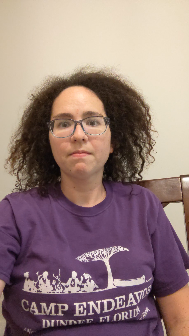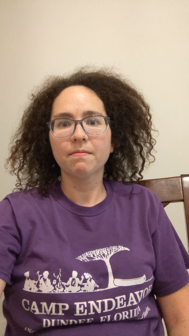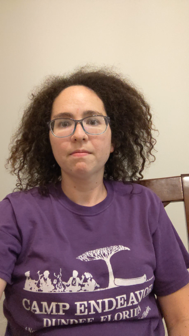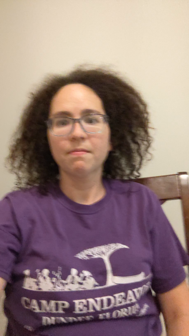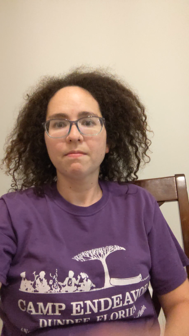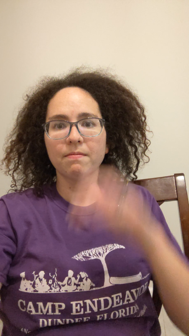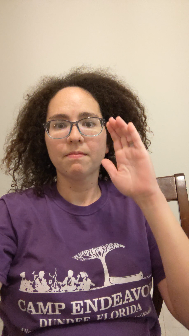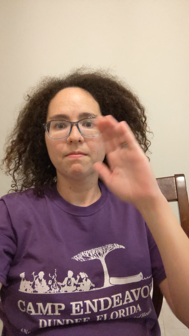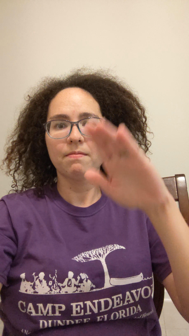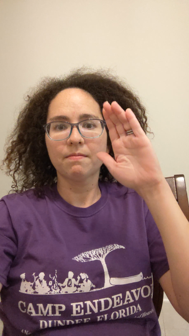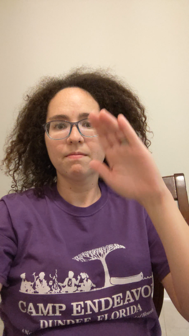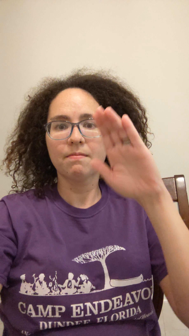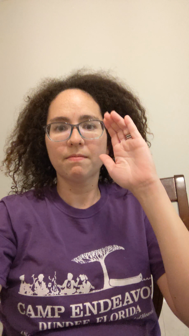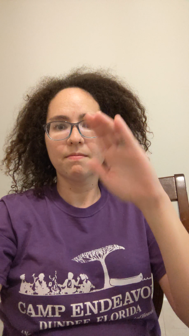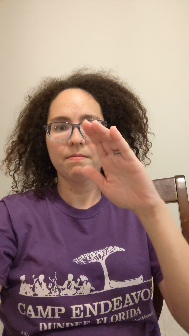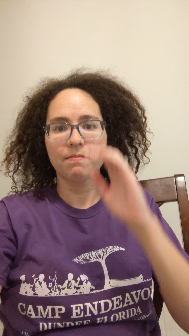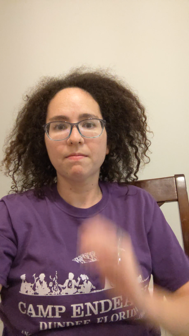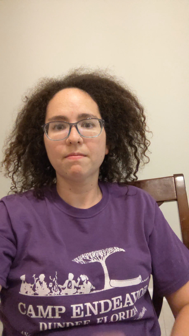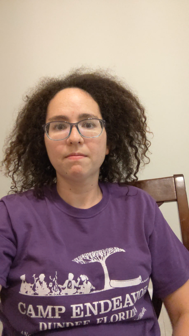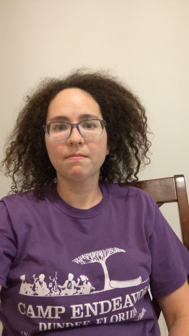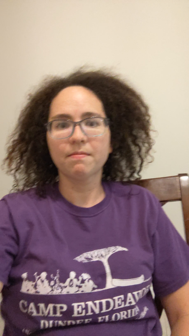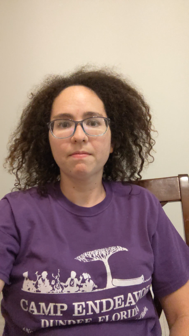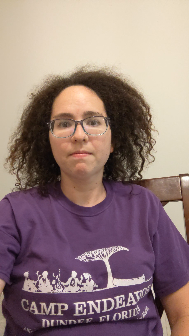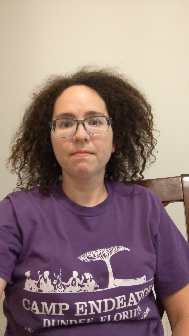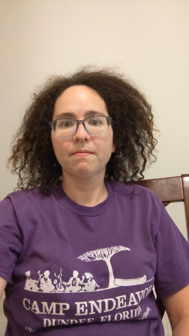clap